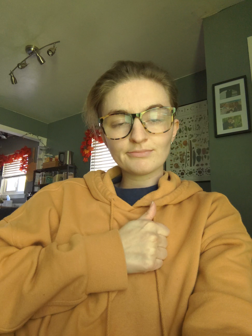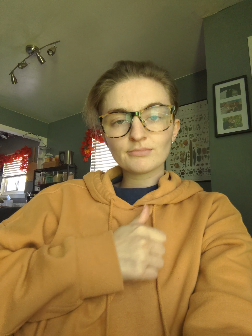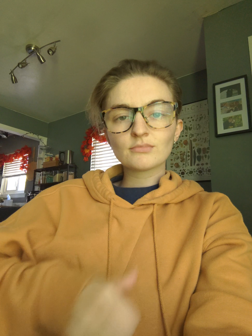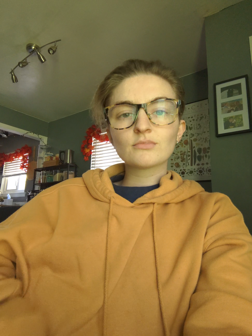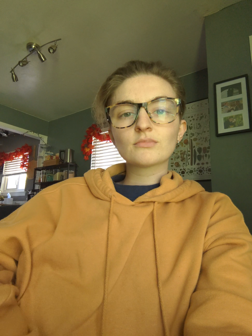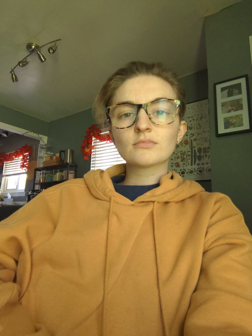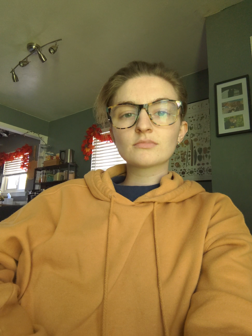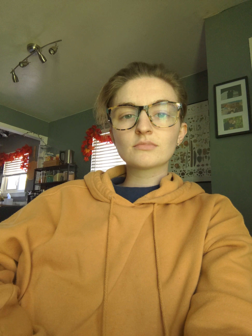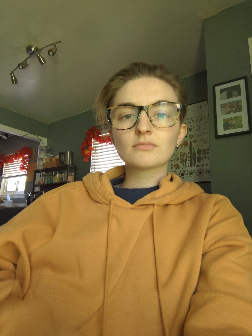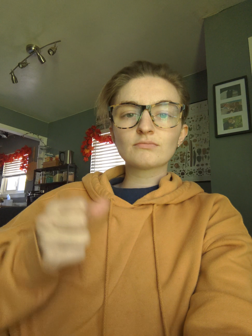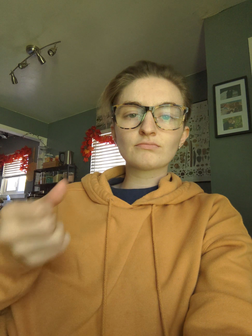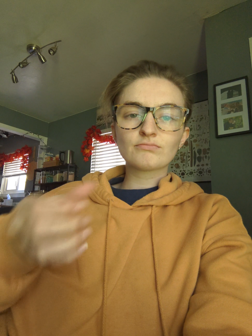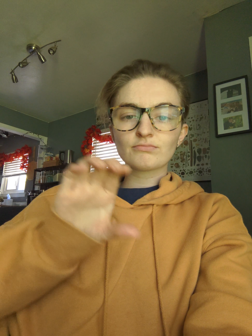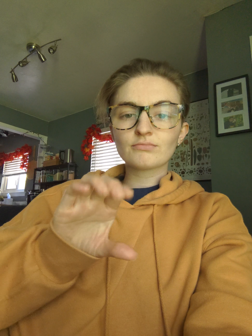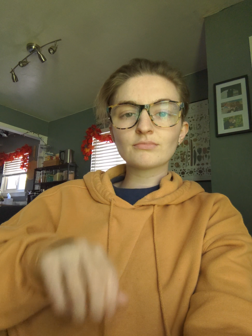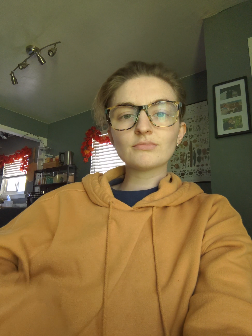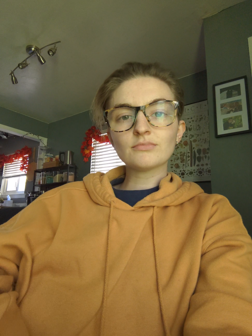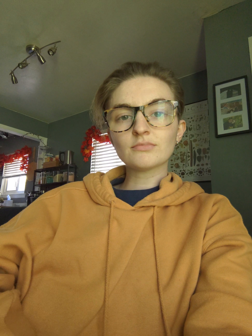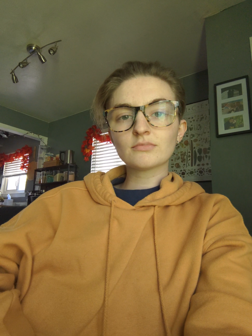dump